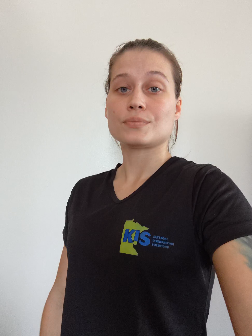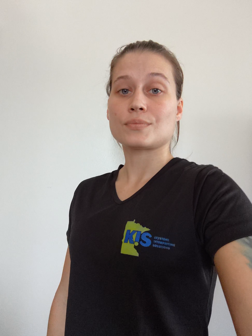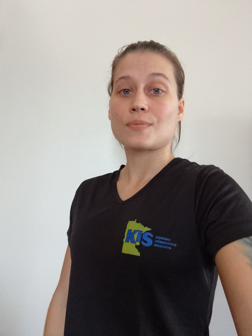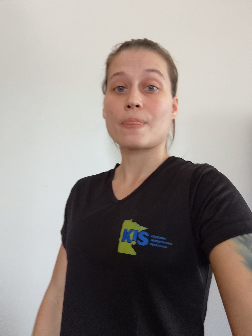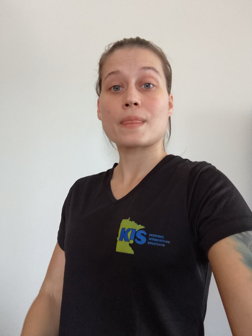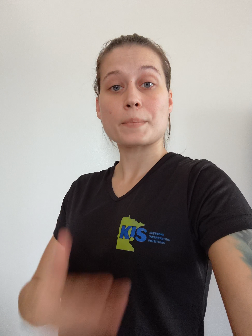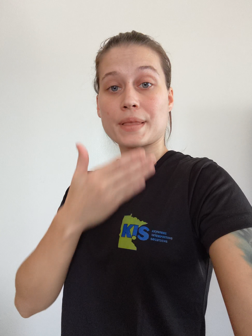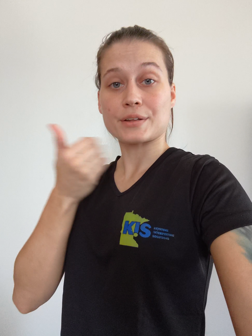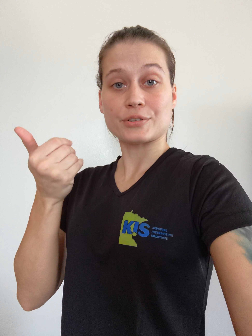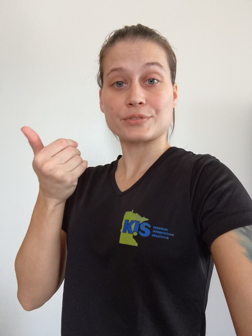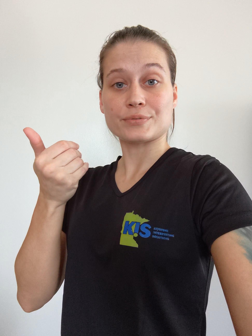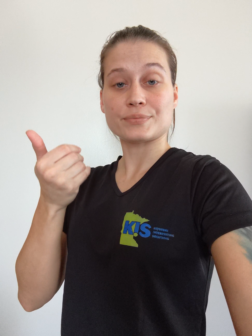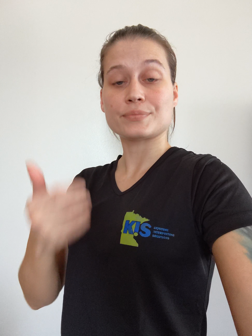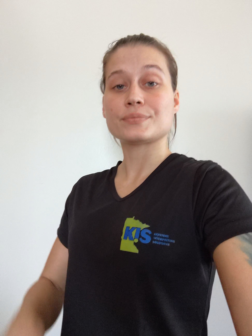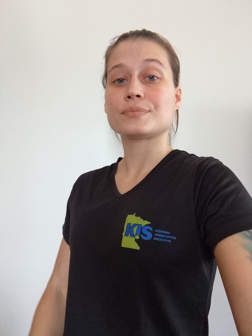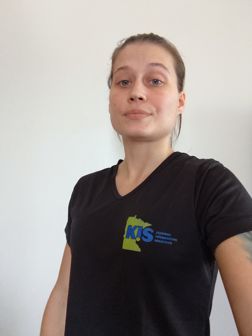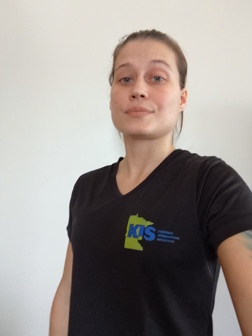better